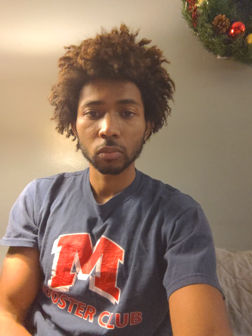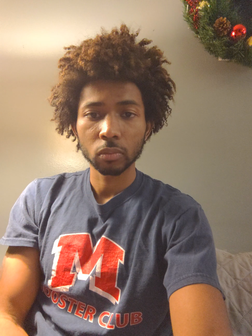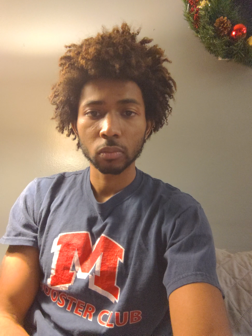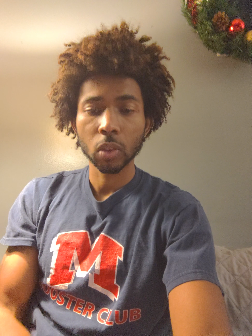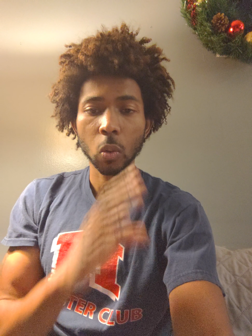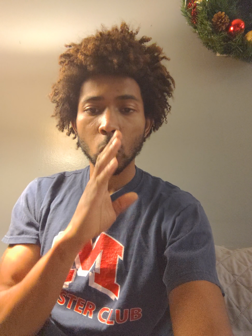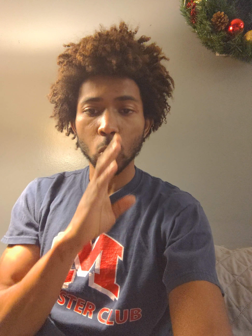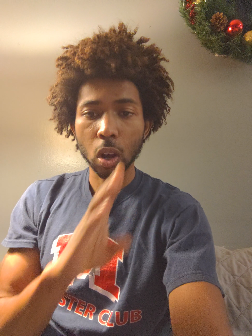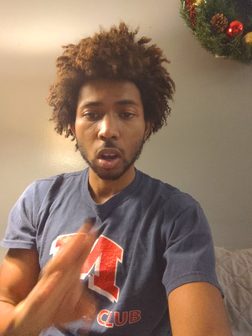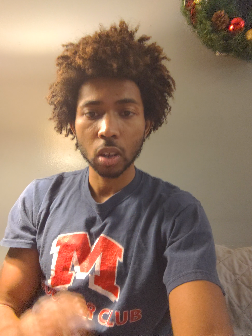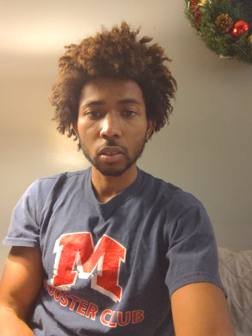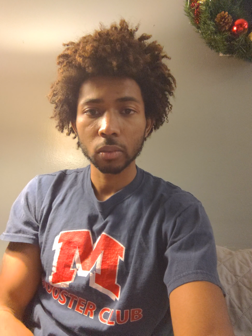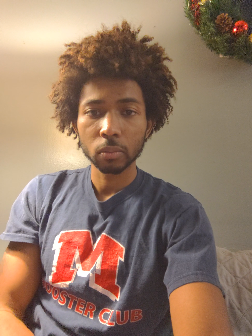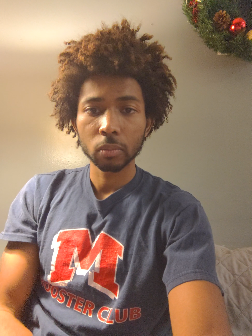quiet